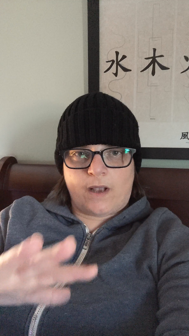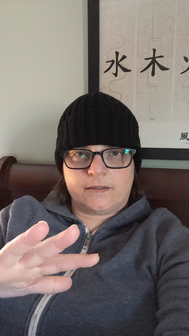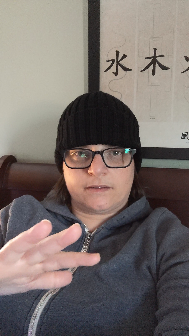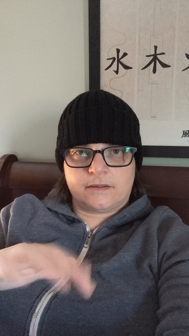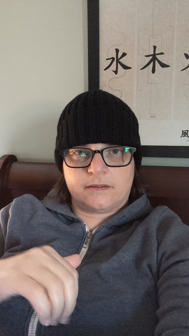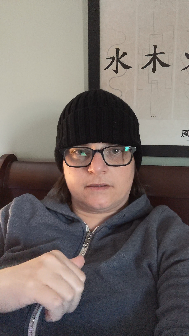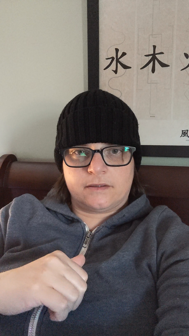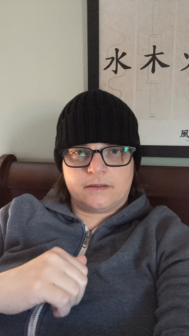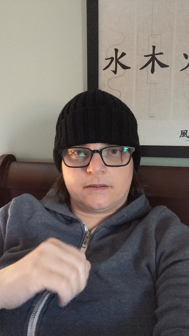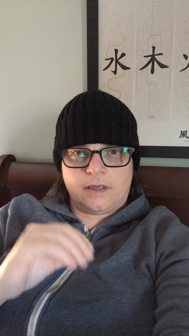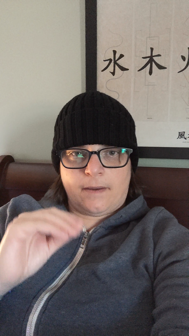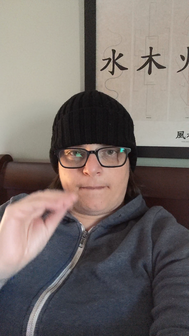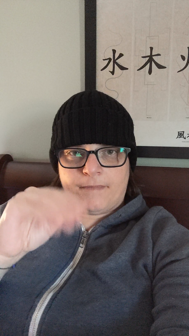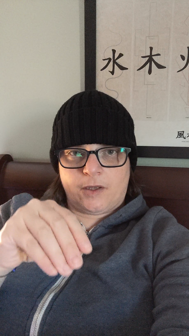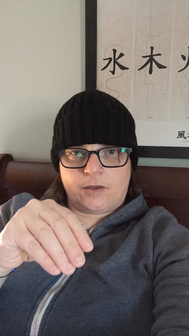put